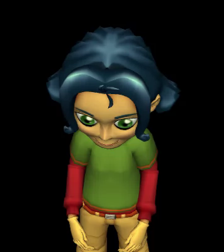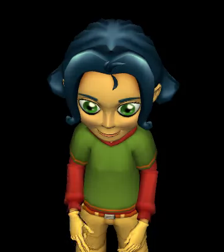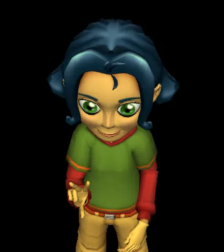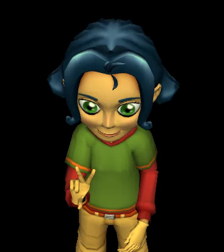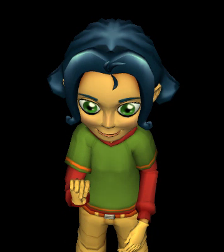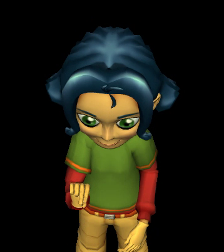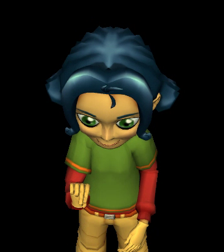30